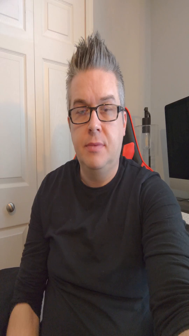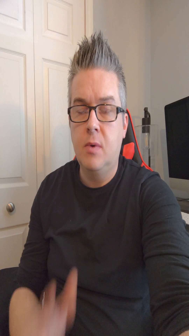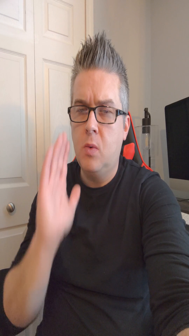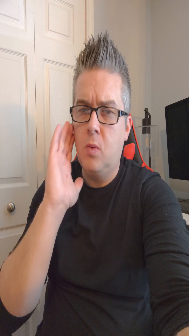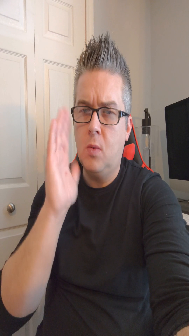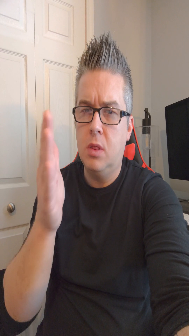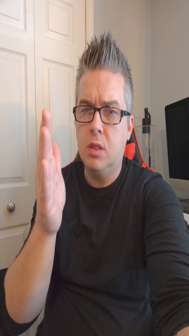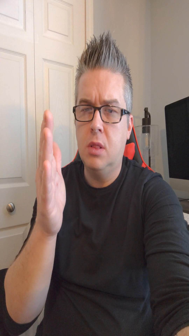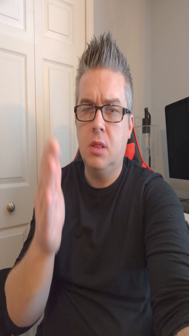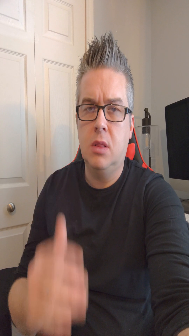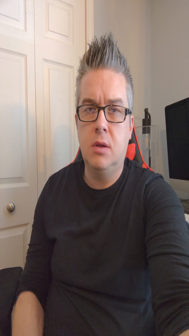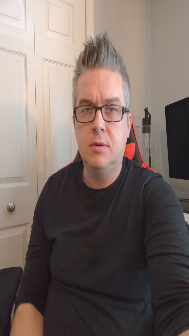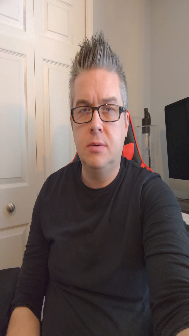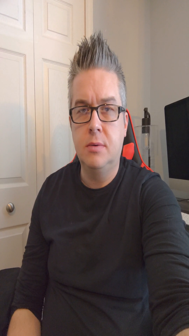will